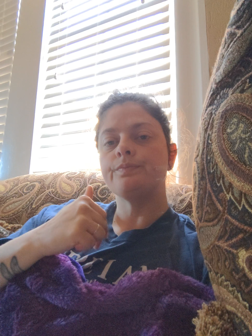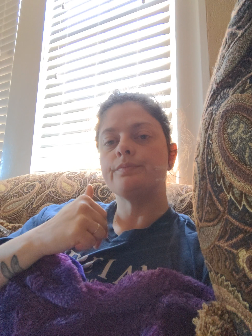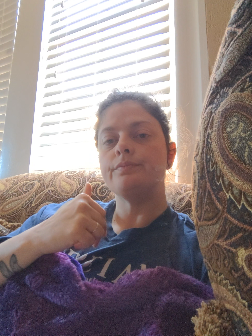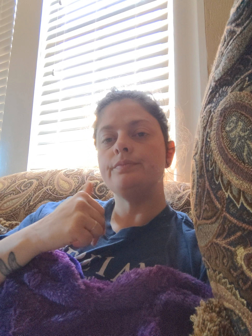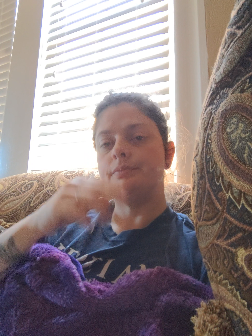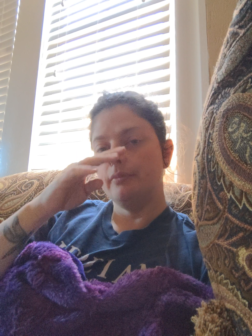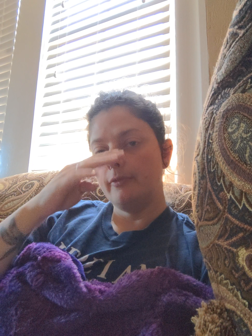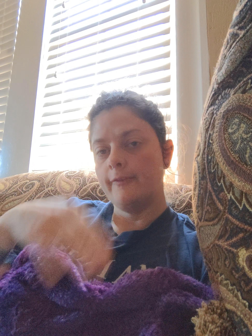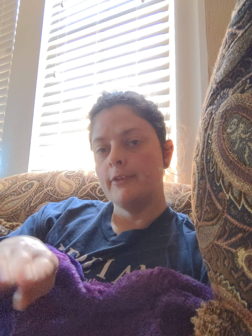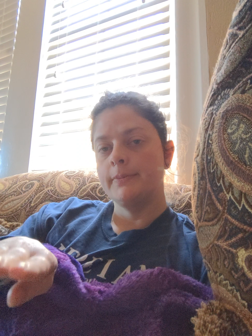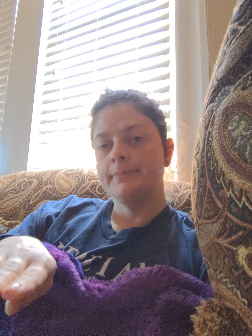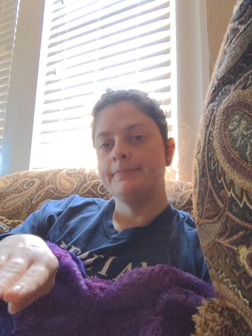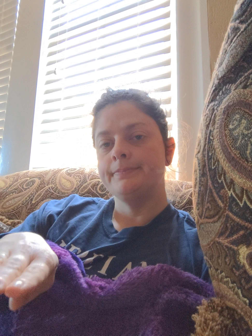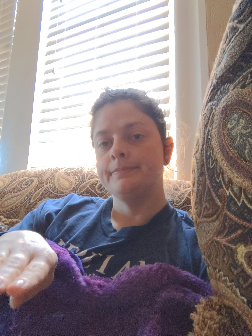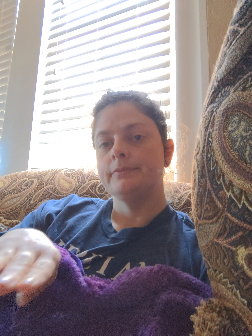elephant